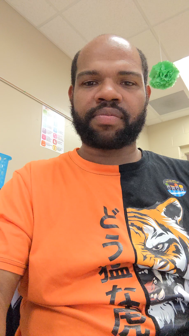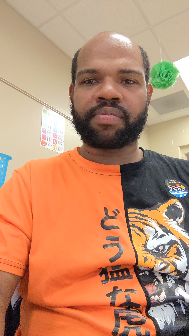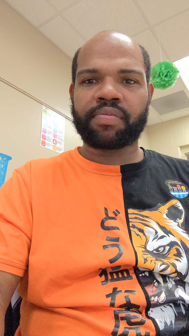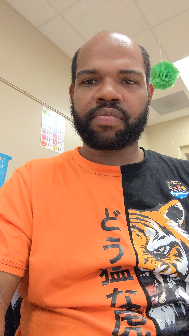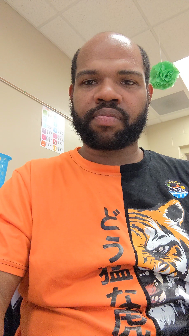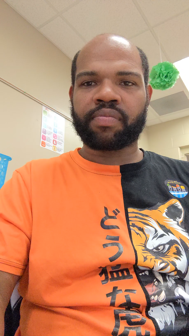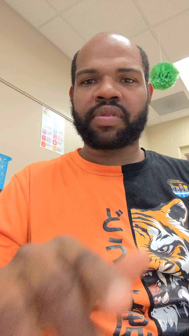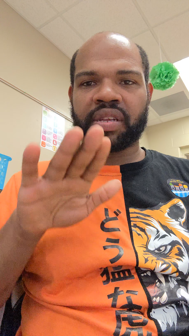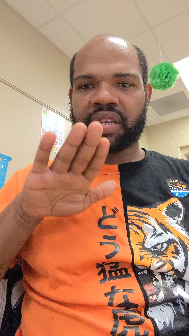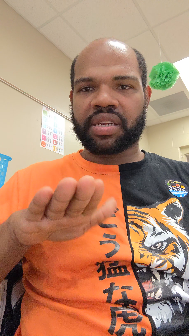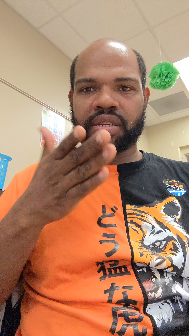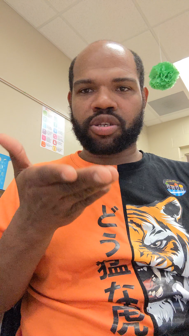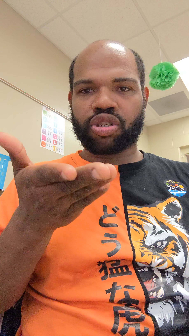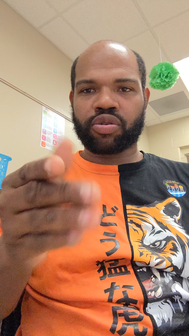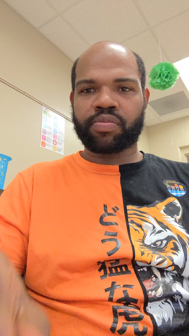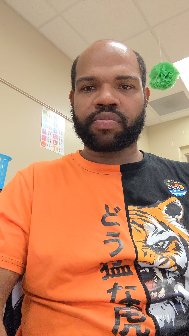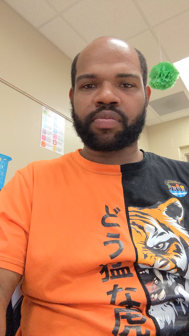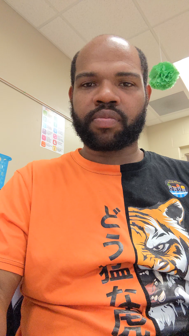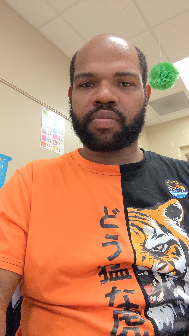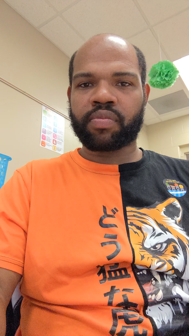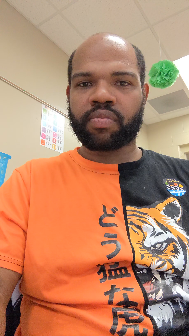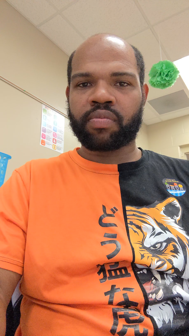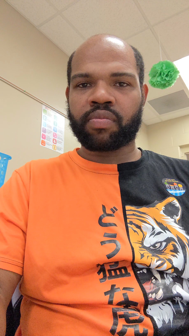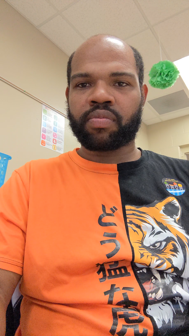kitchen